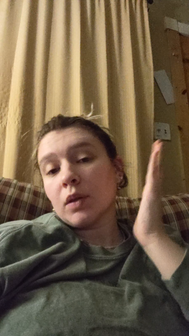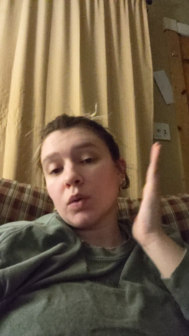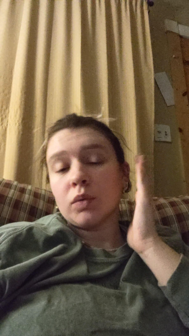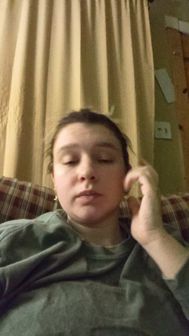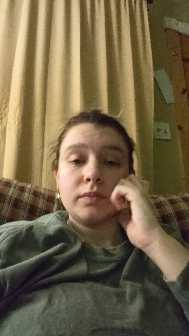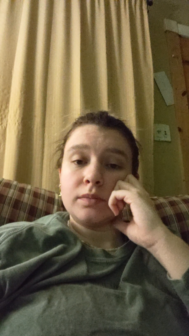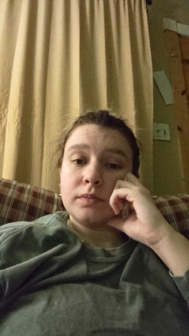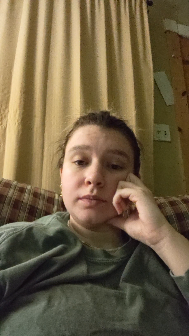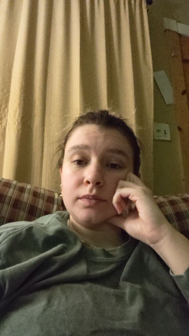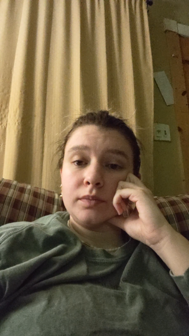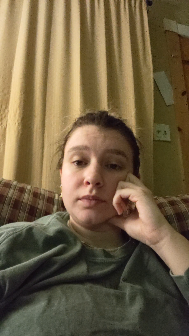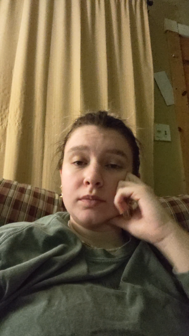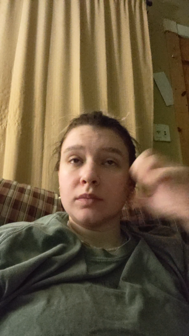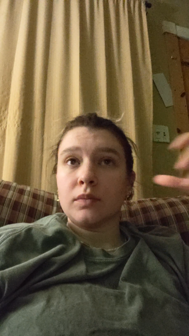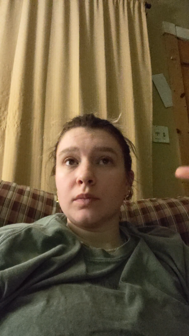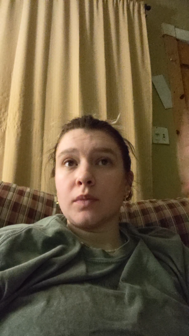pour